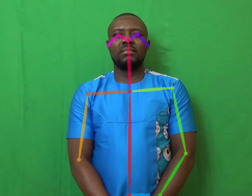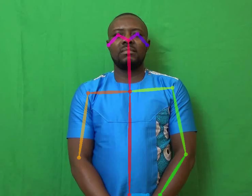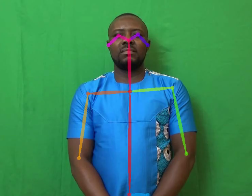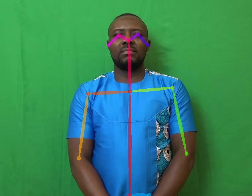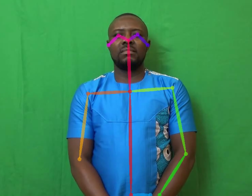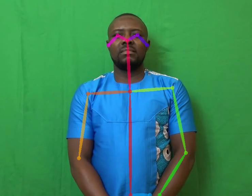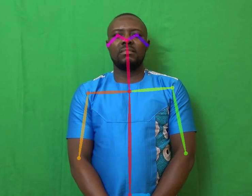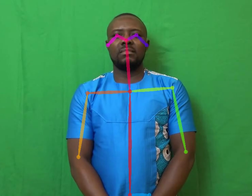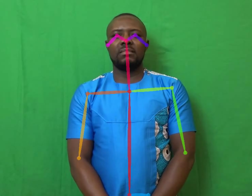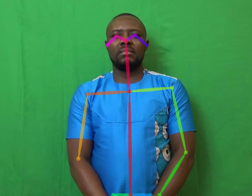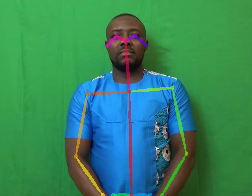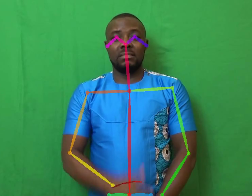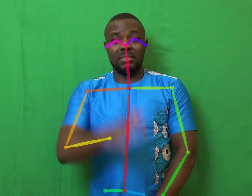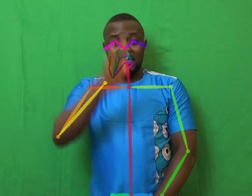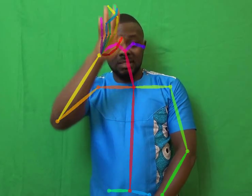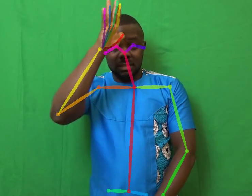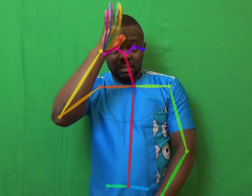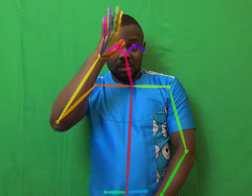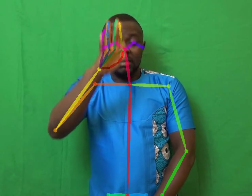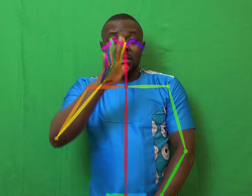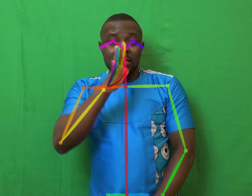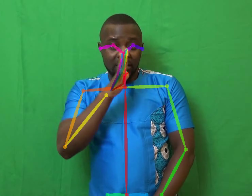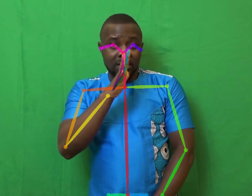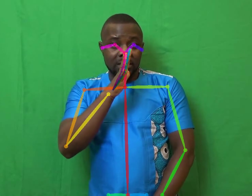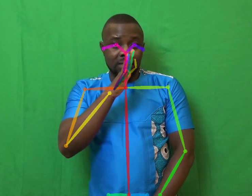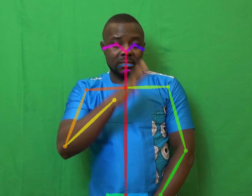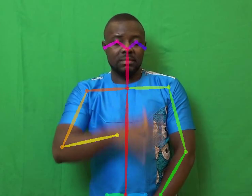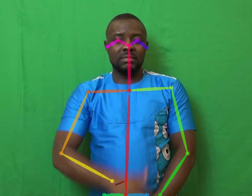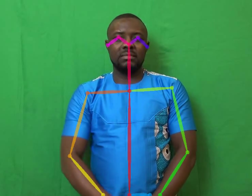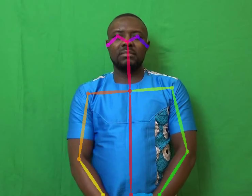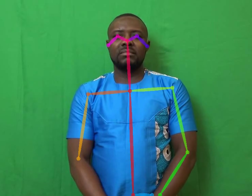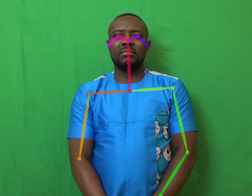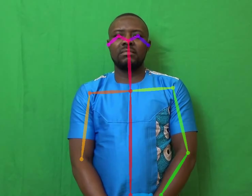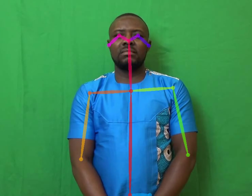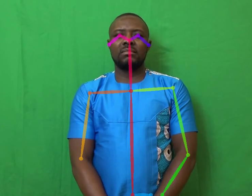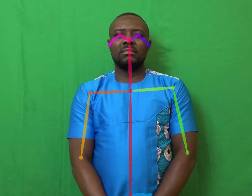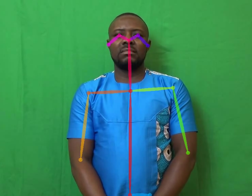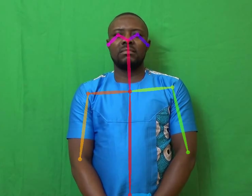parent